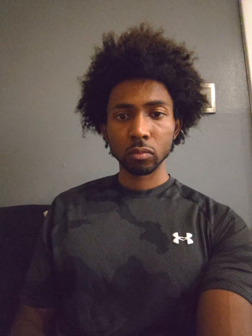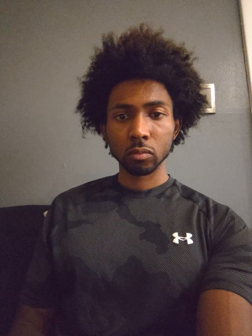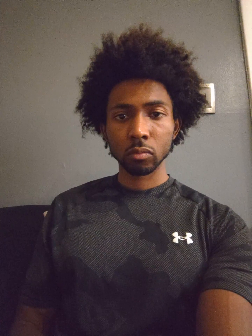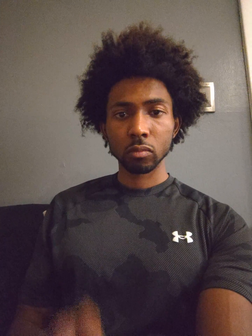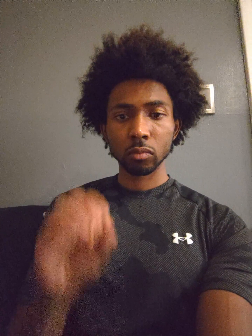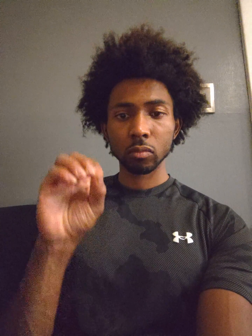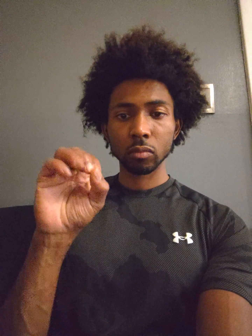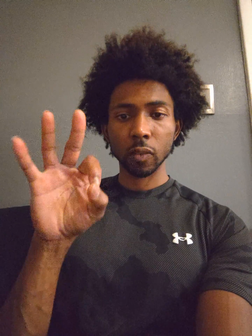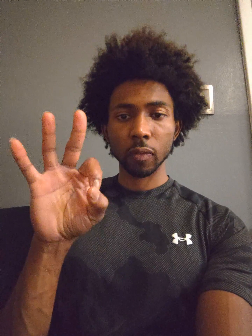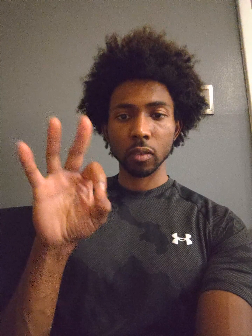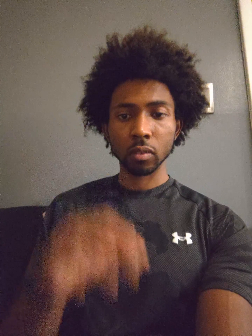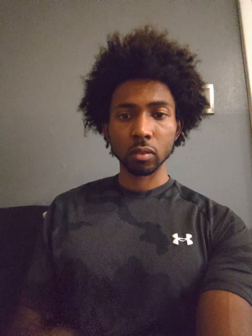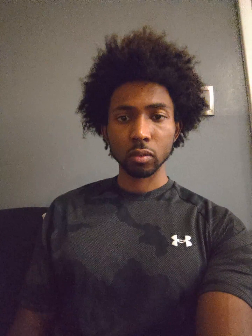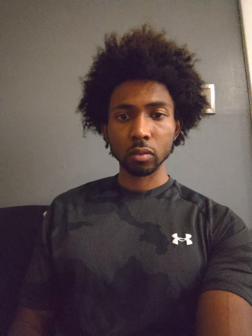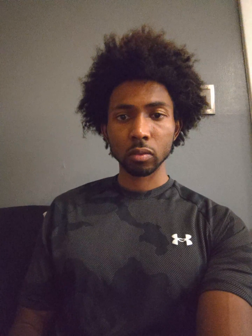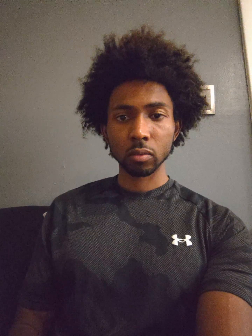of